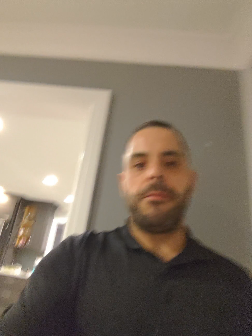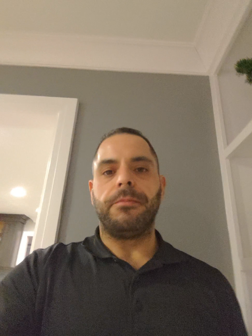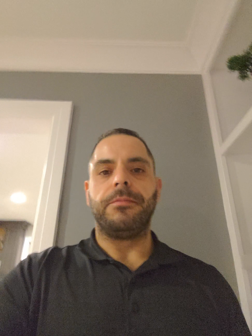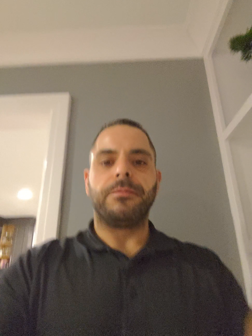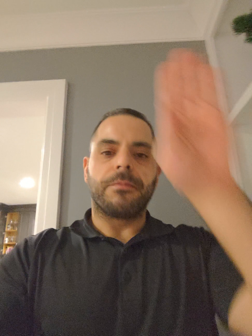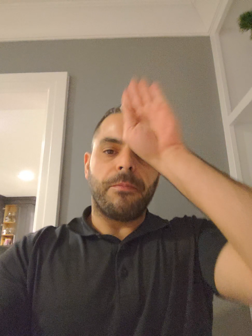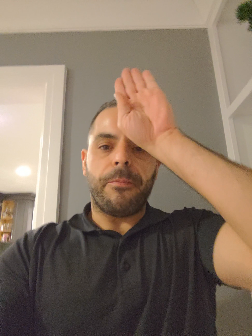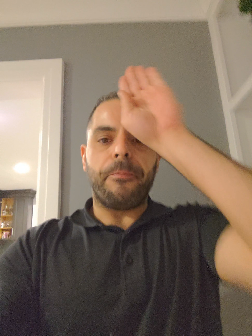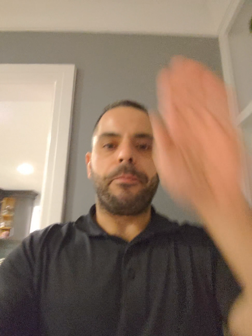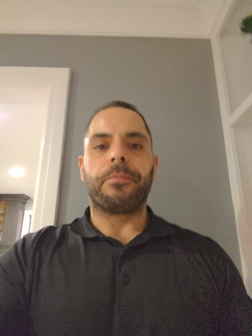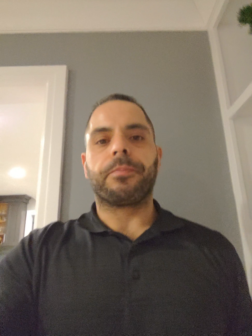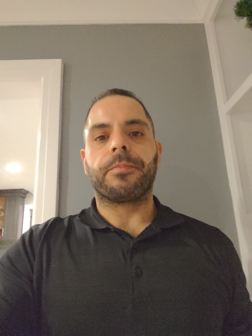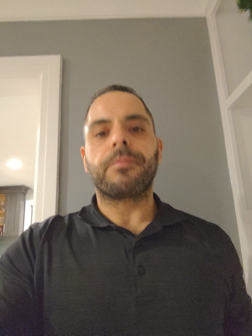fireman